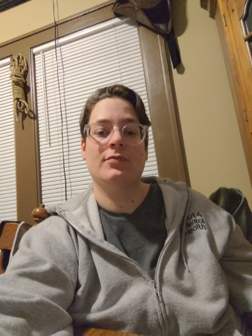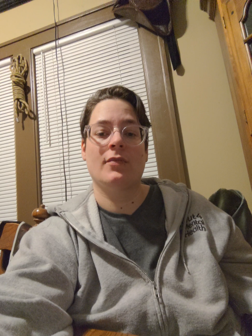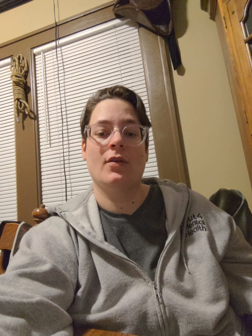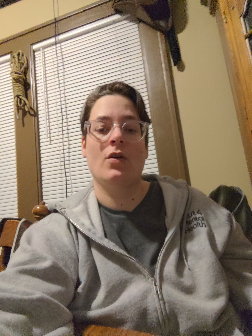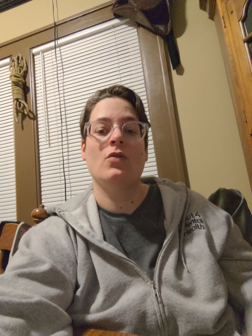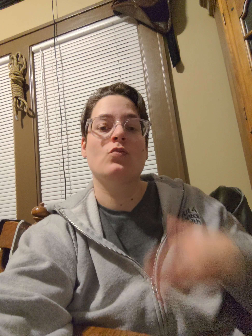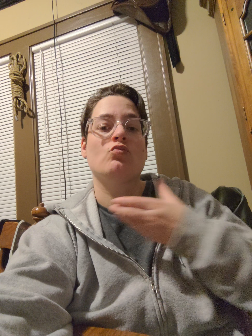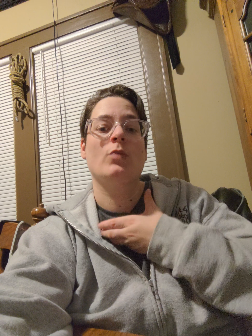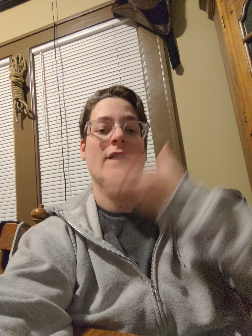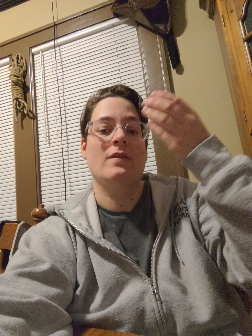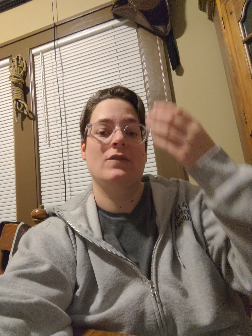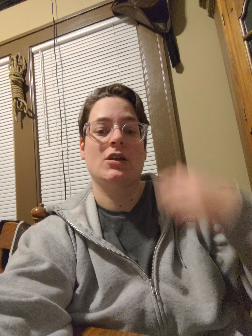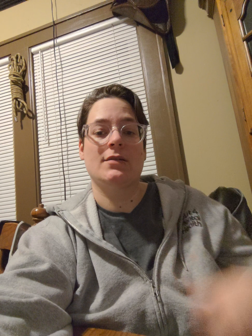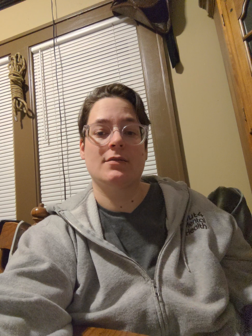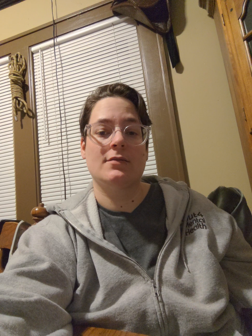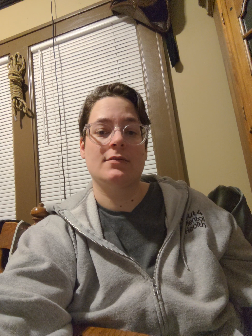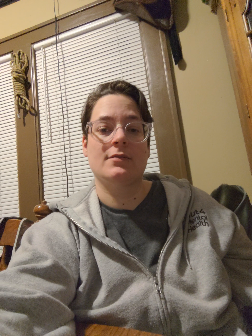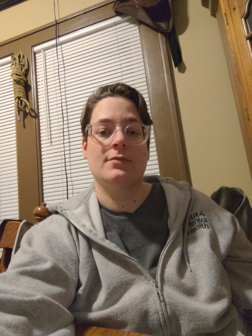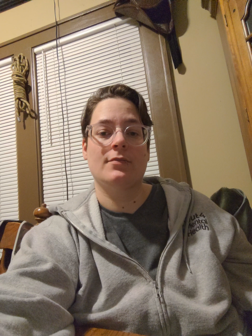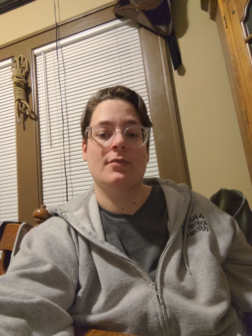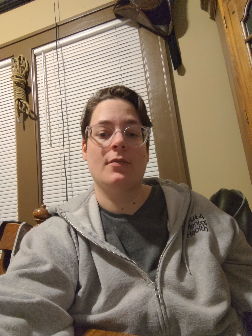giraffe